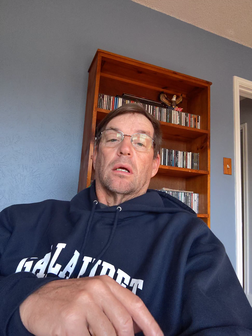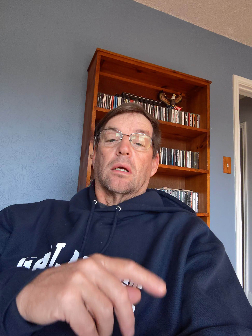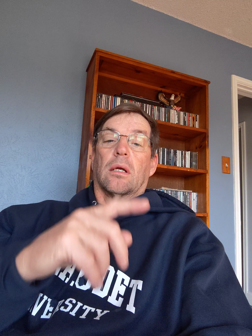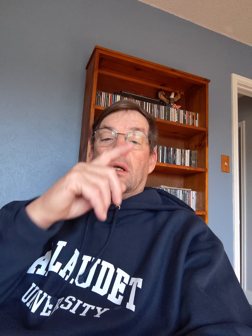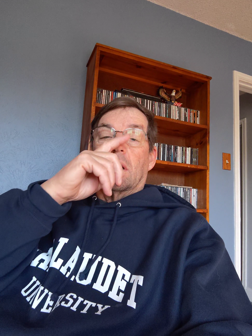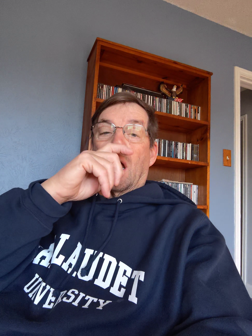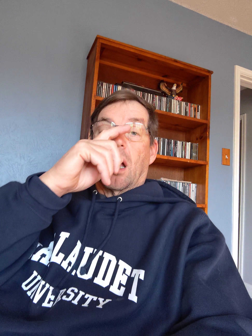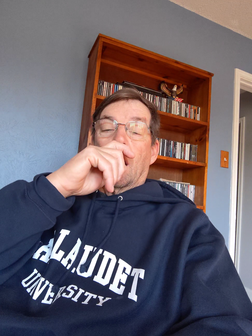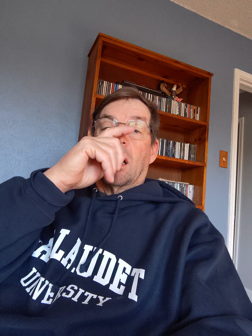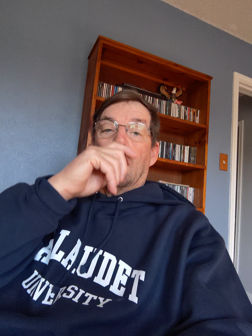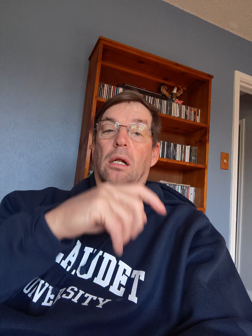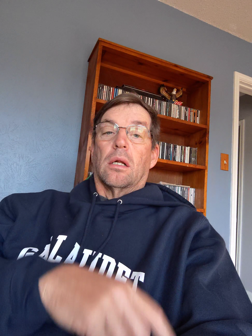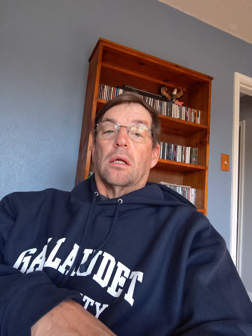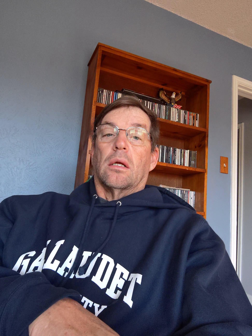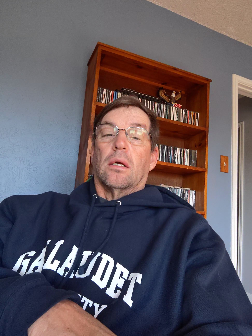doll